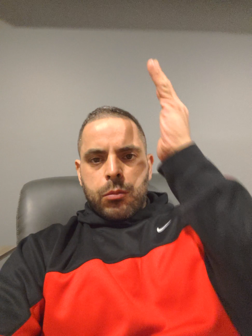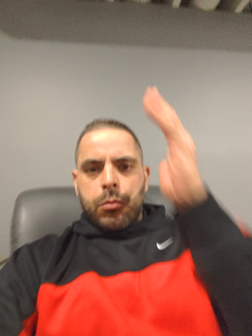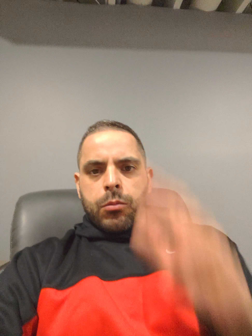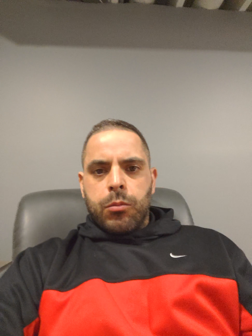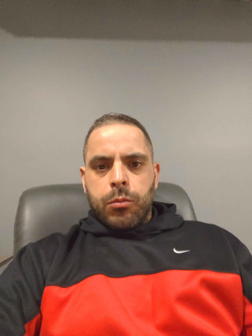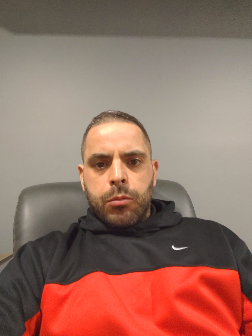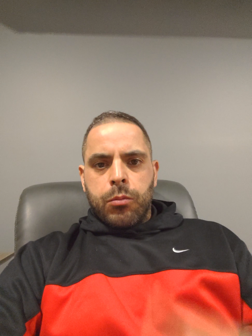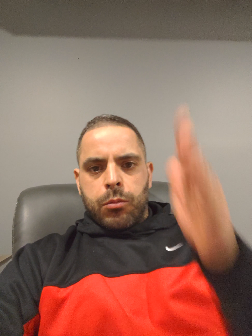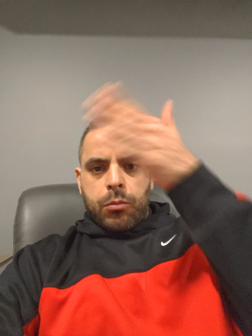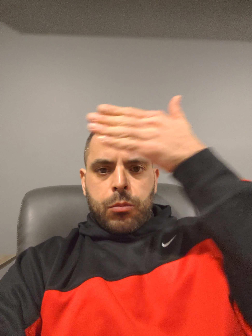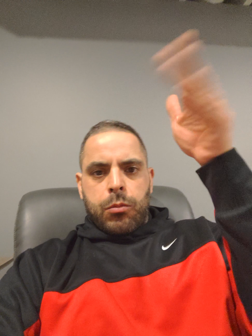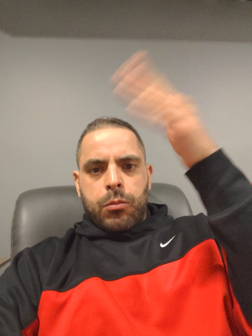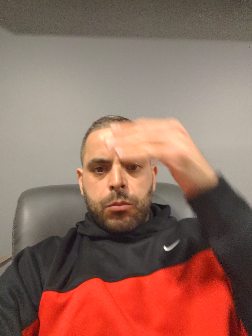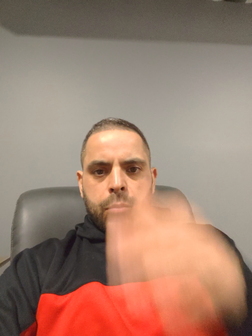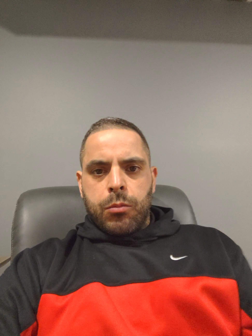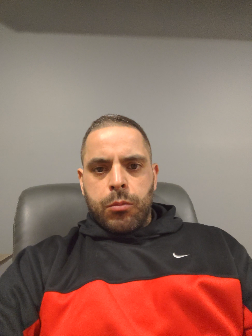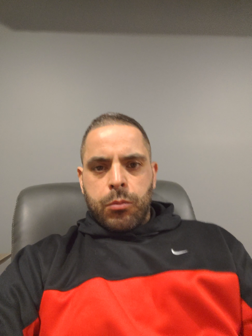flag